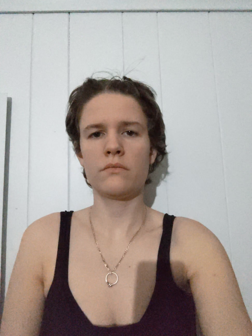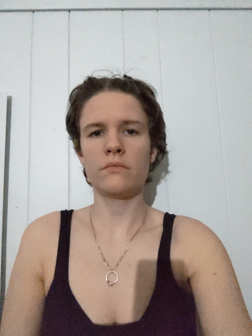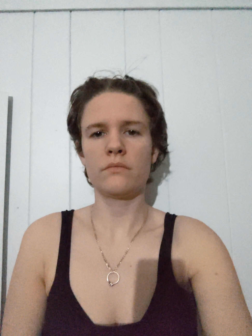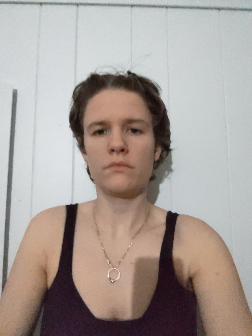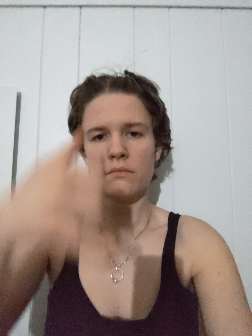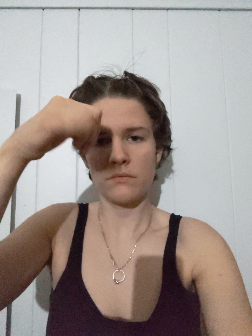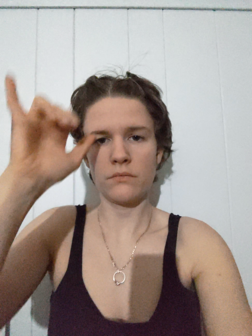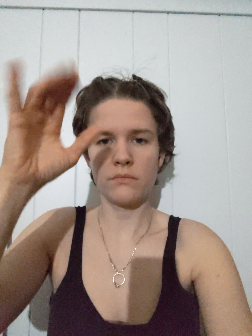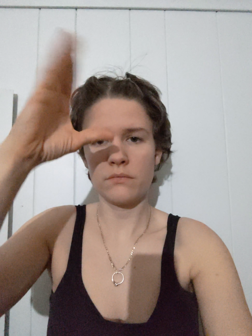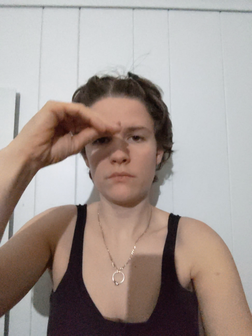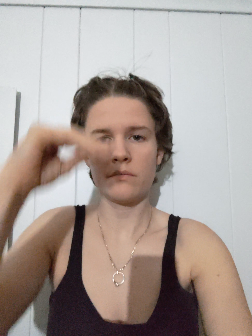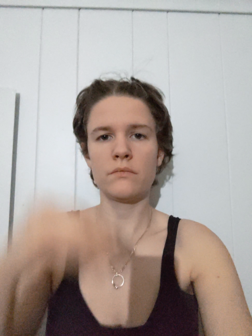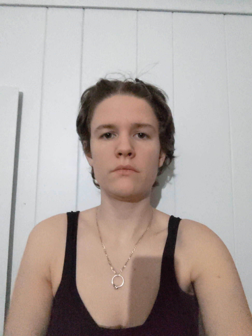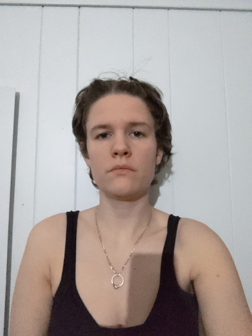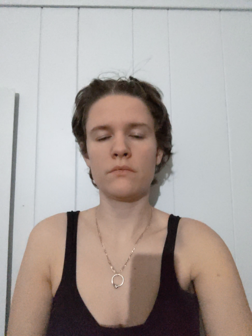cowboy